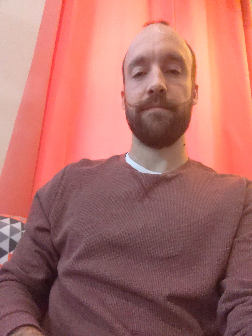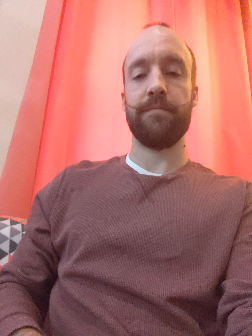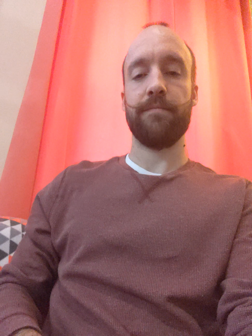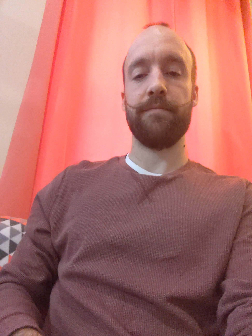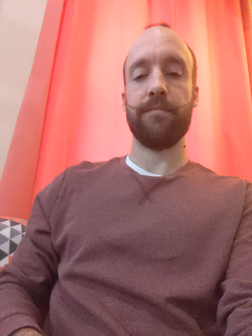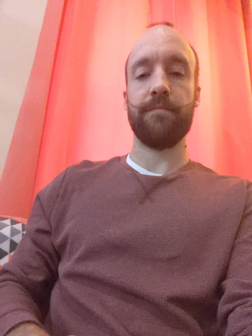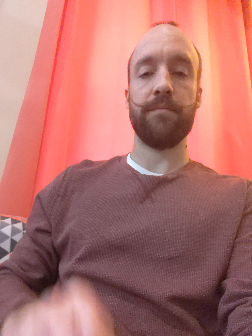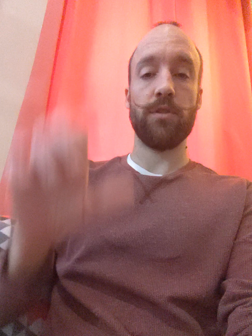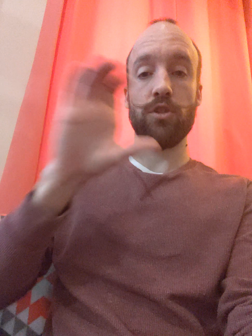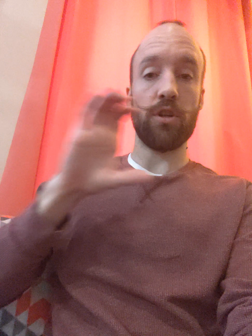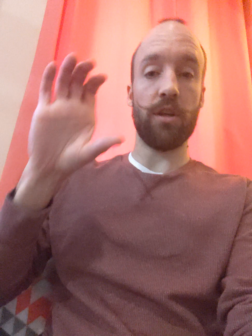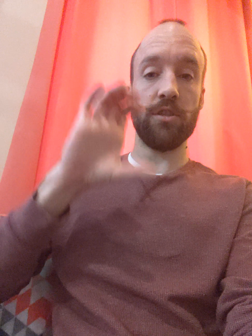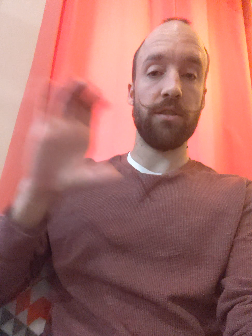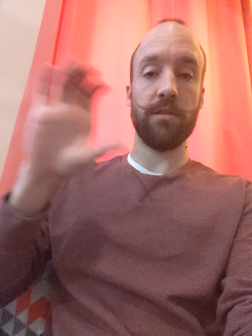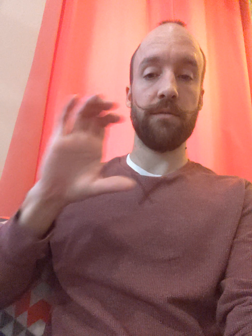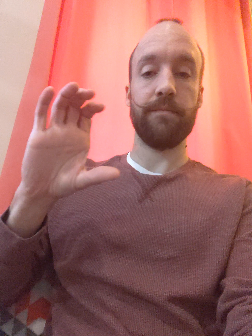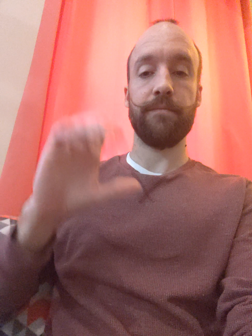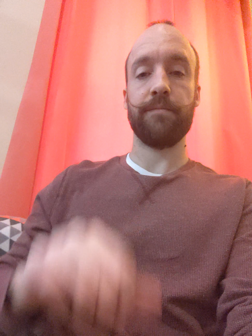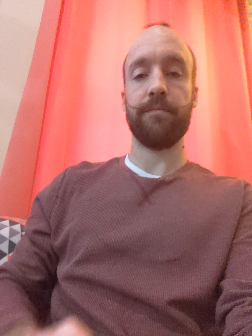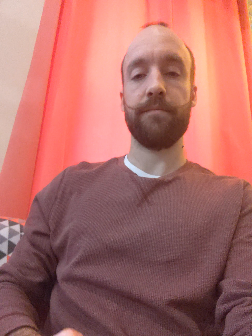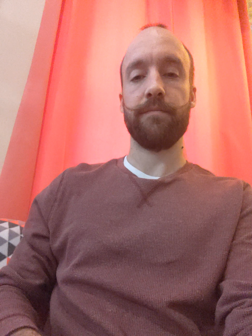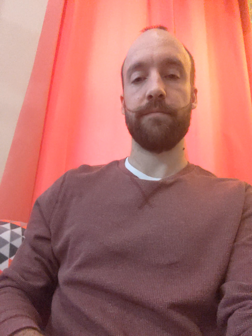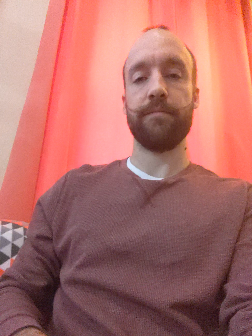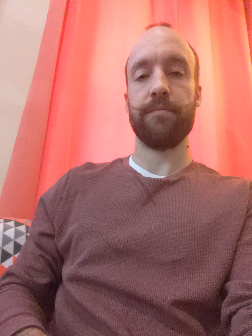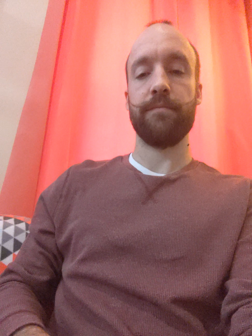chocolate